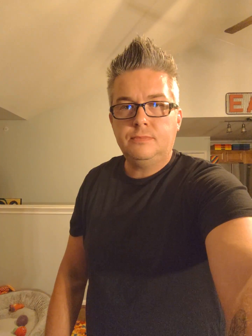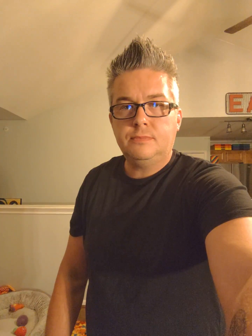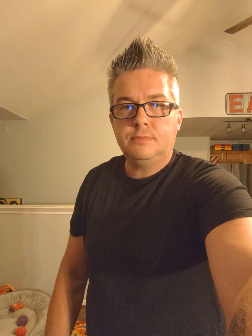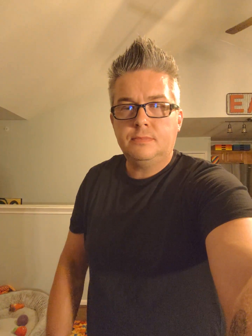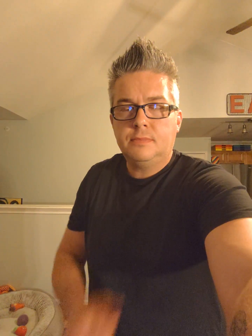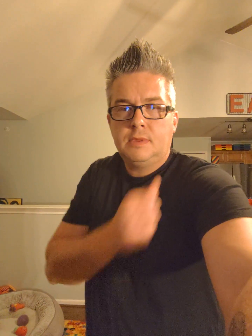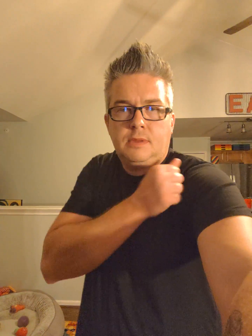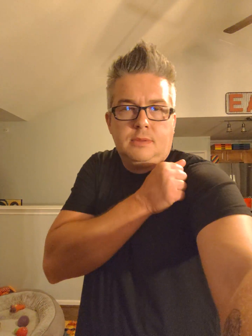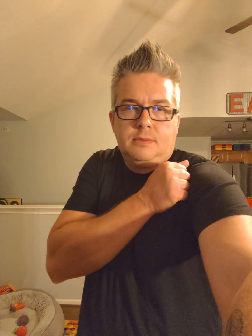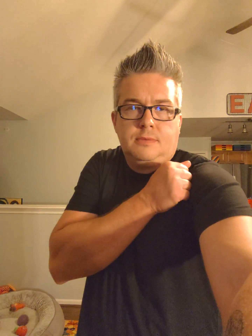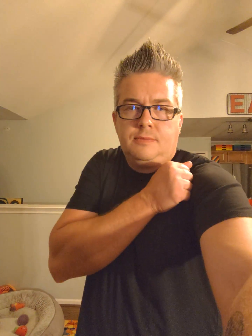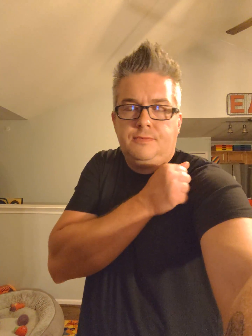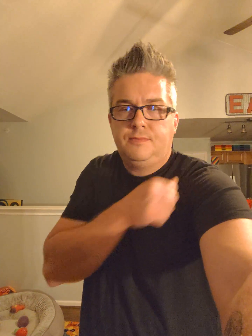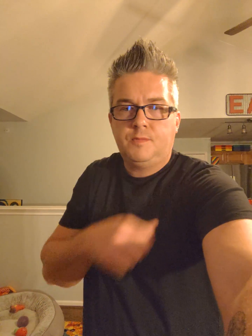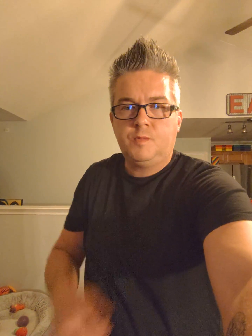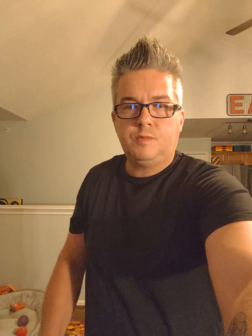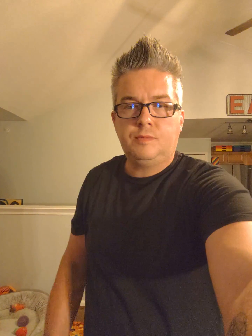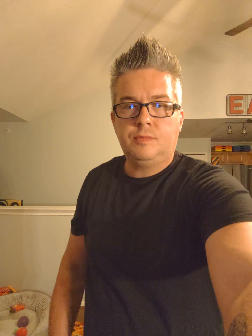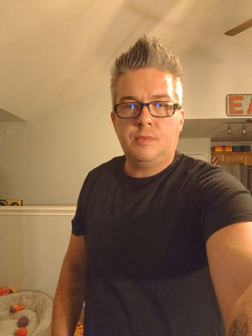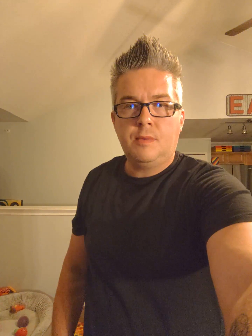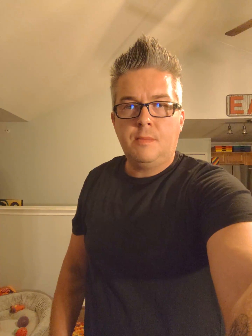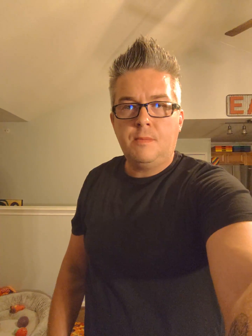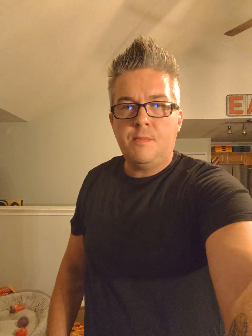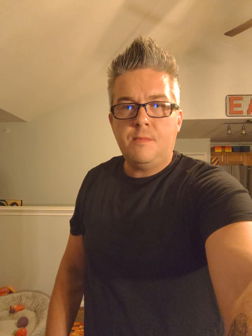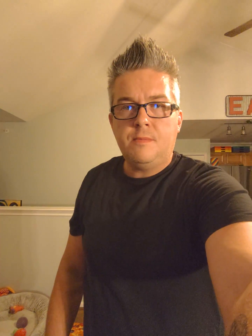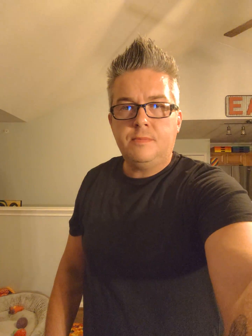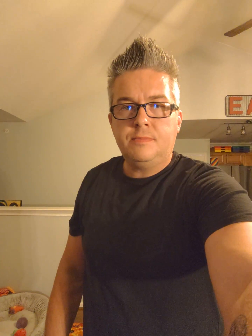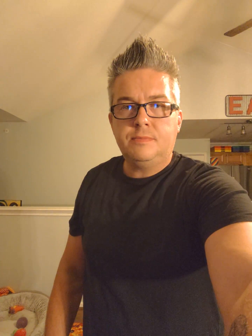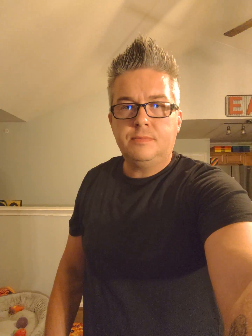hug